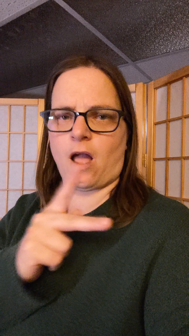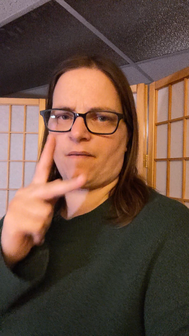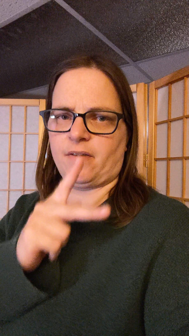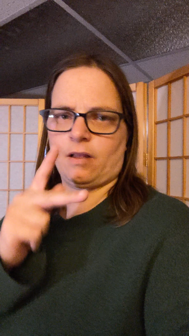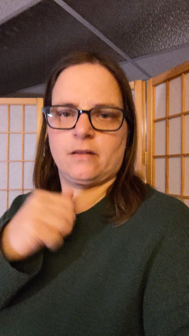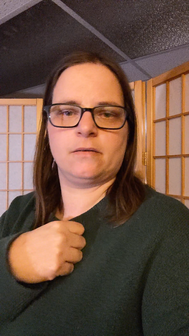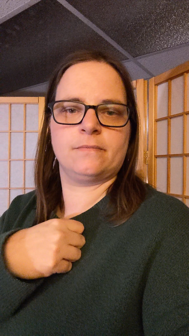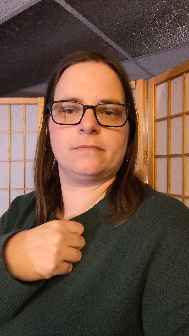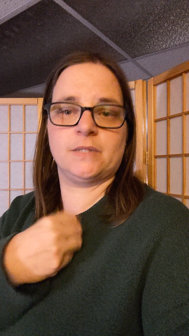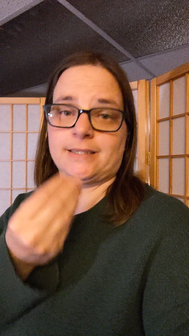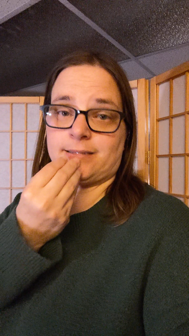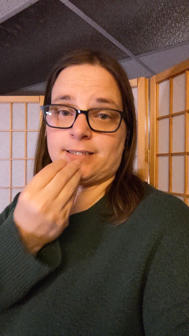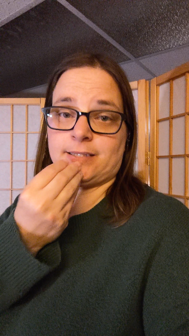eat